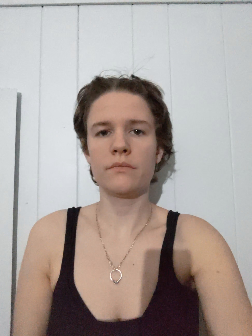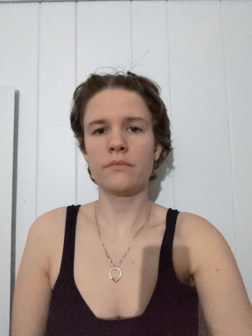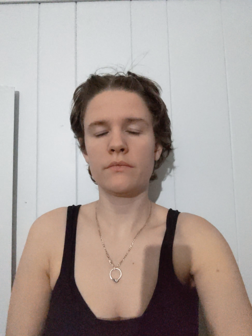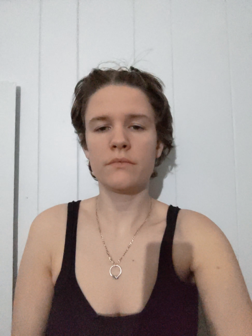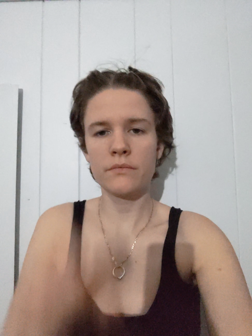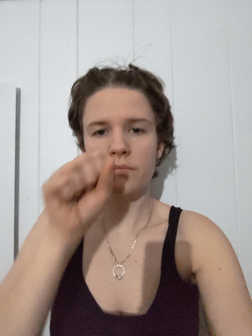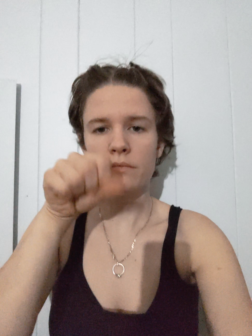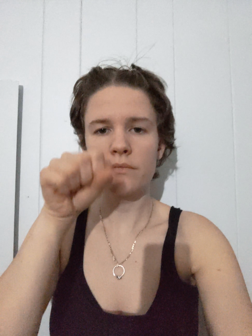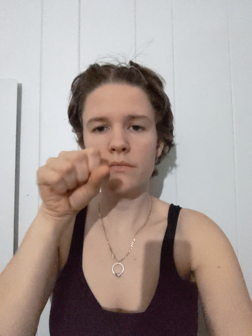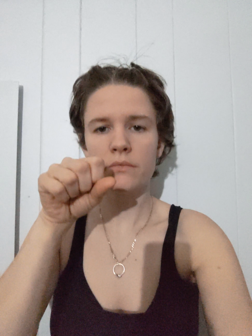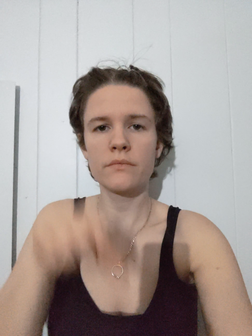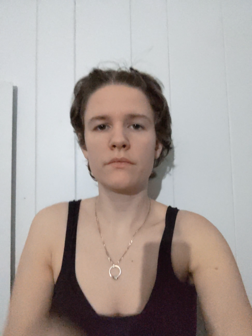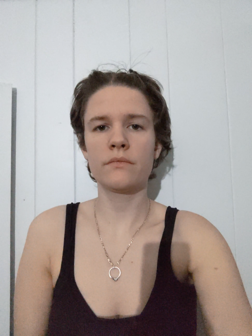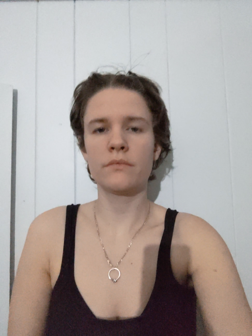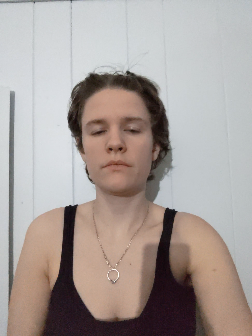carrot